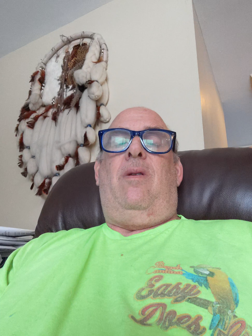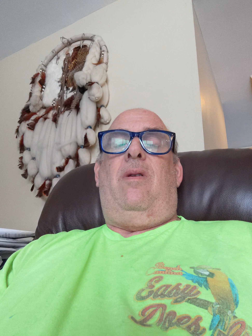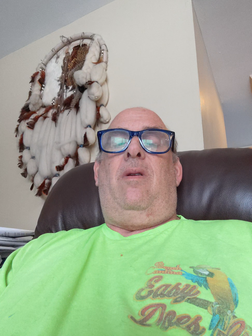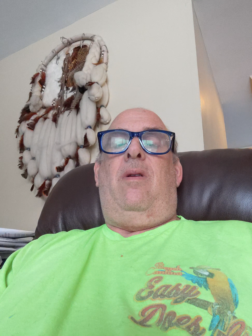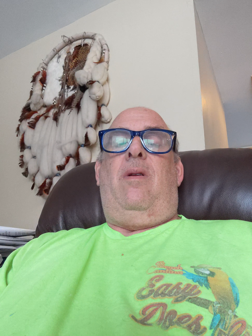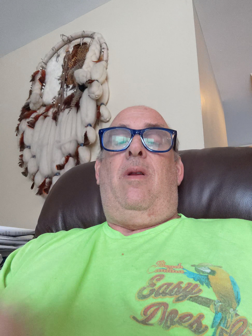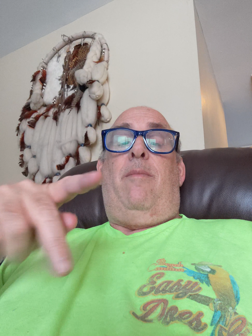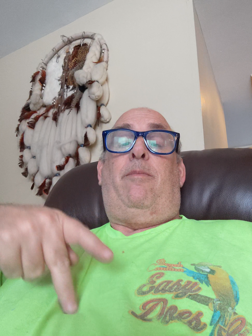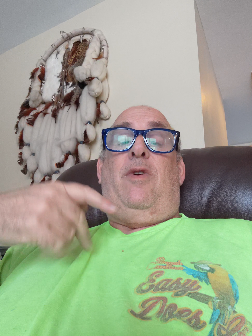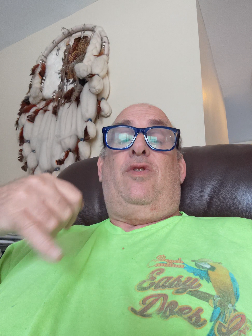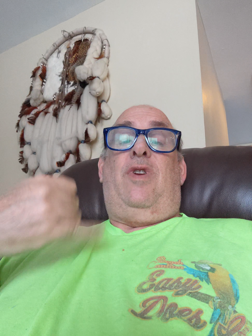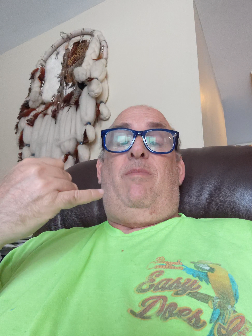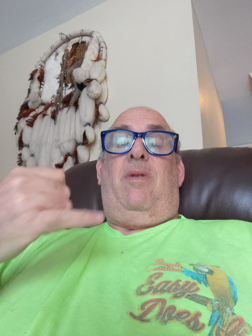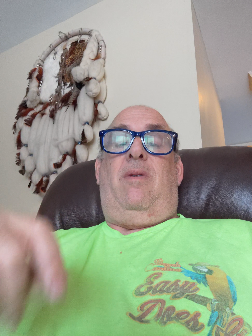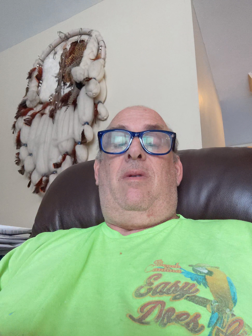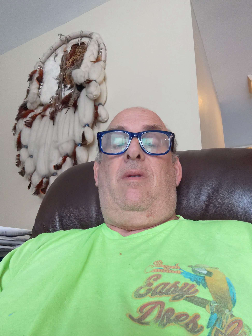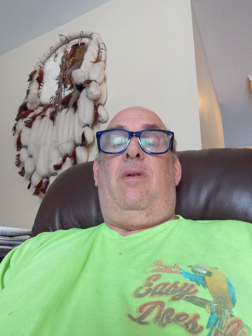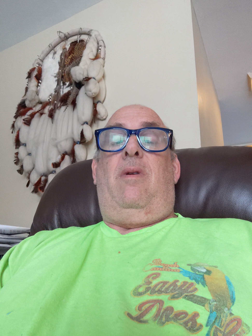pajamas